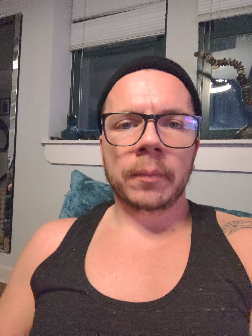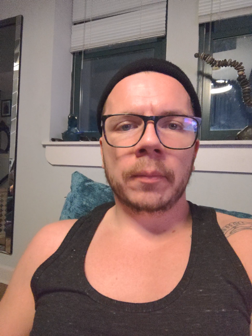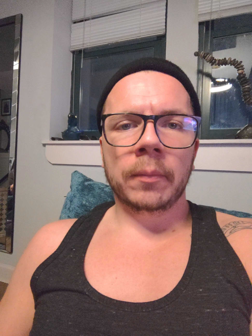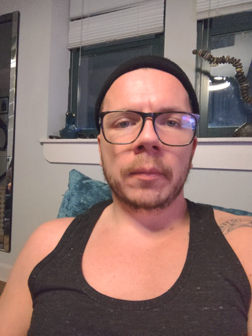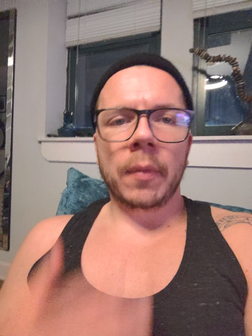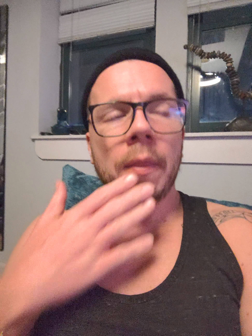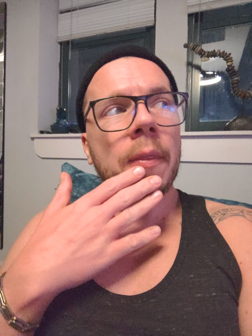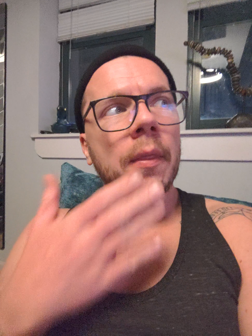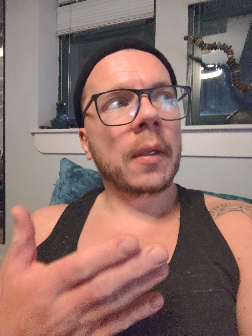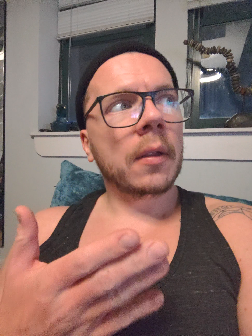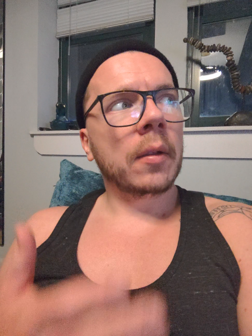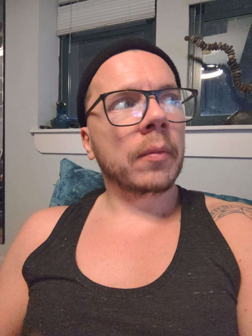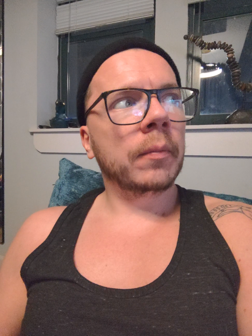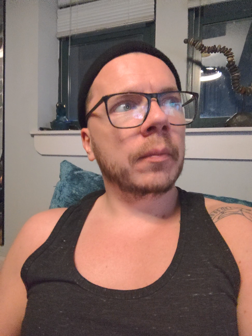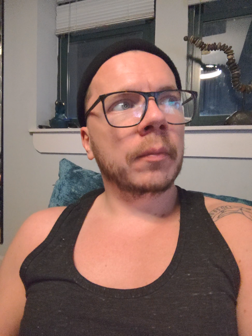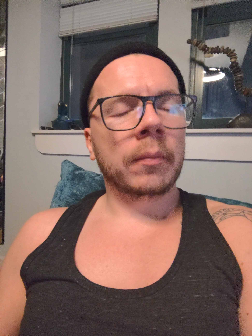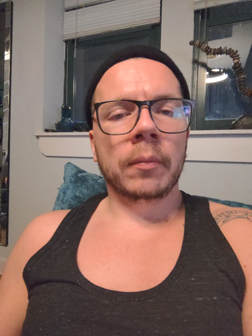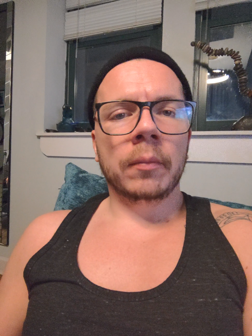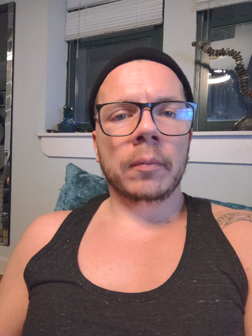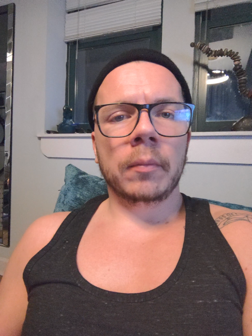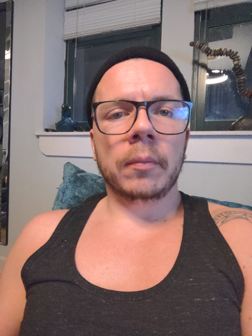thank you